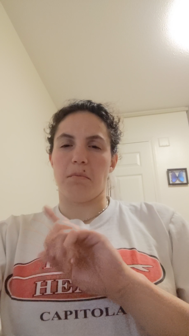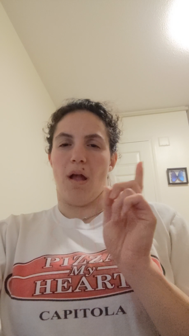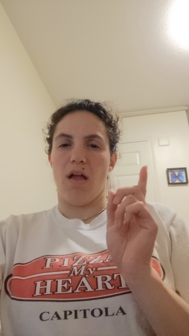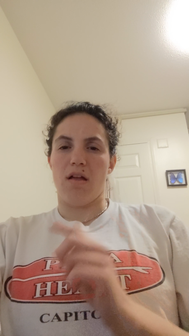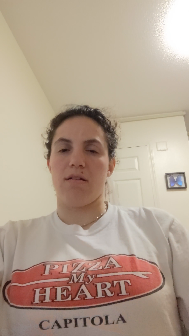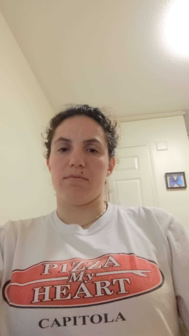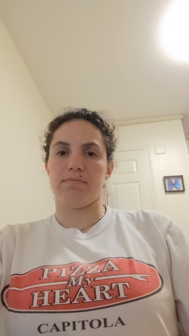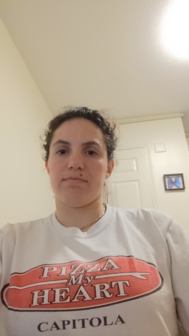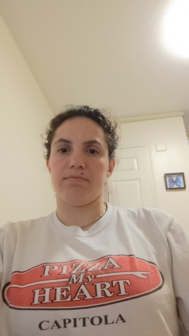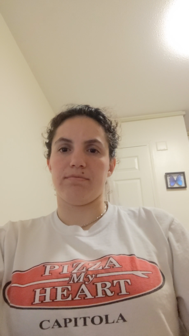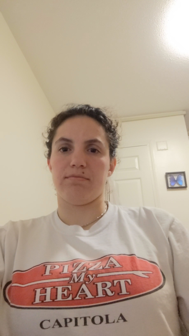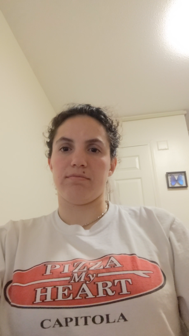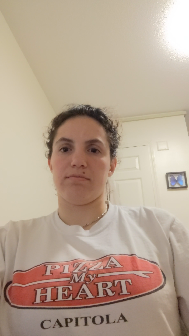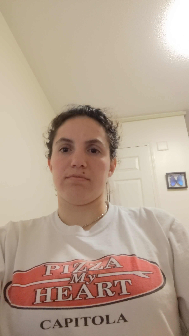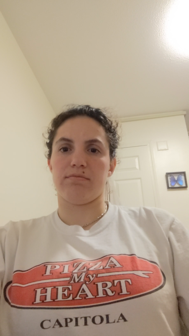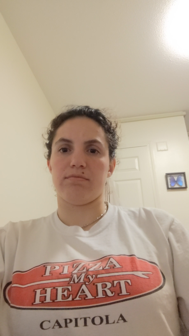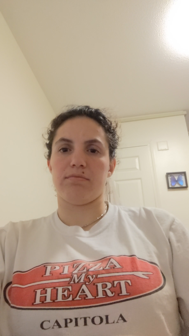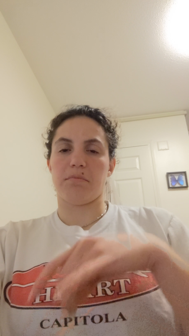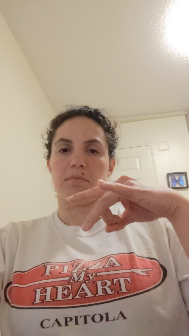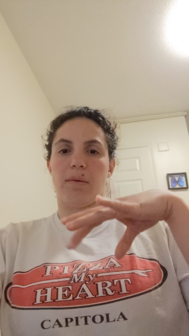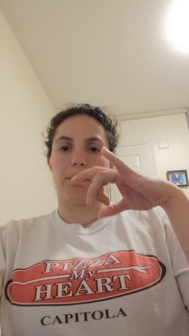pumpkin